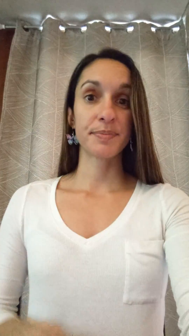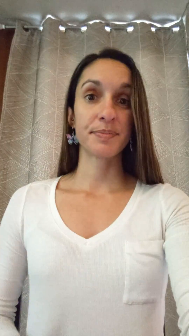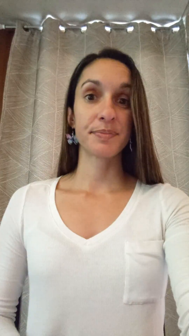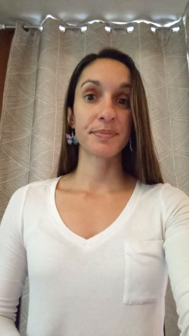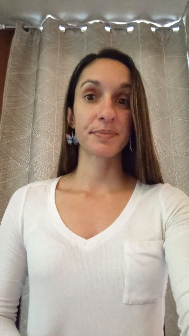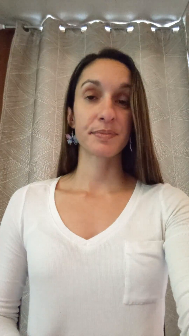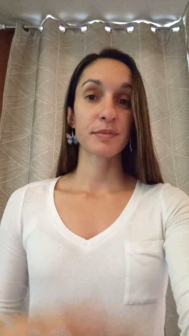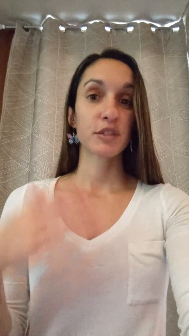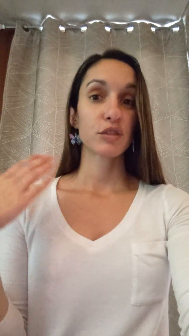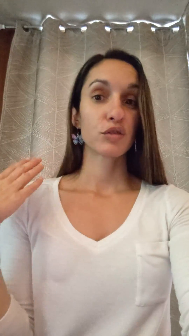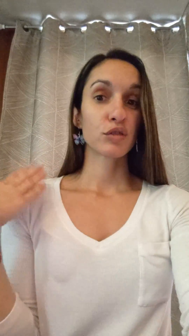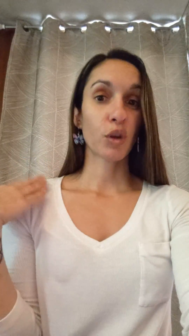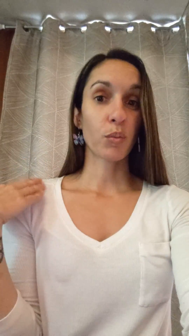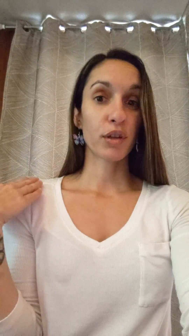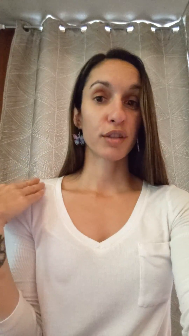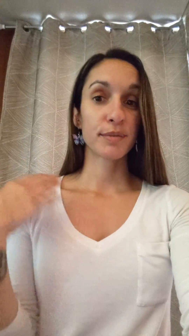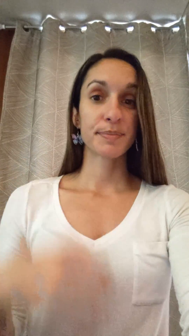shoulder